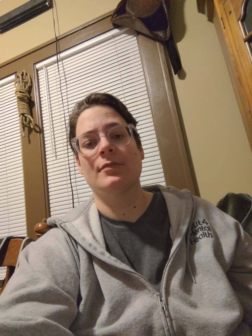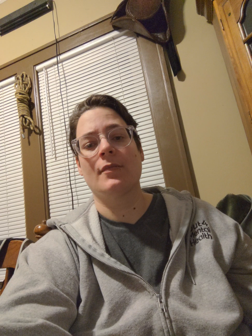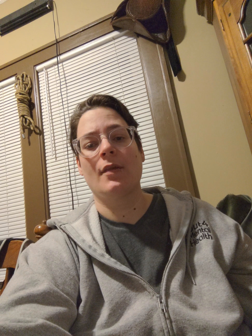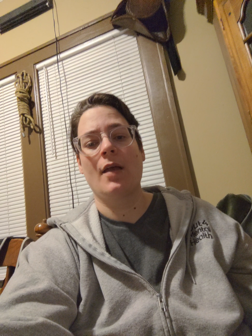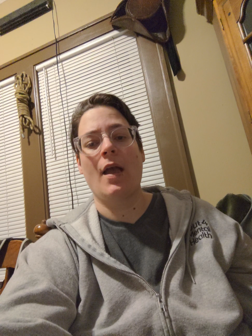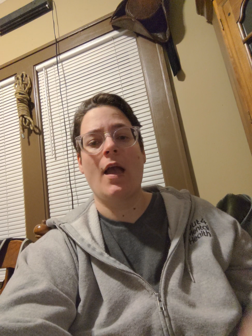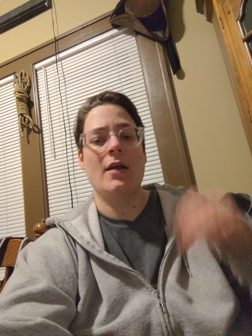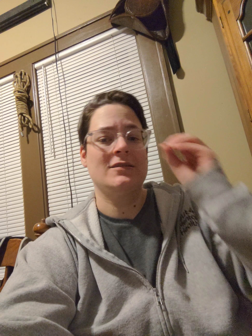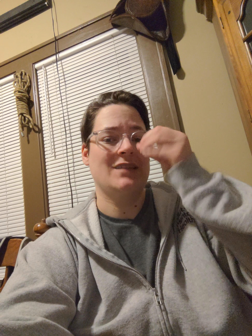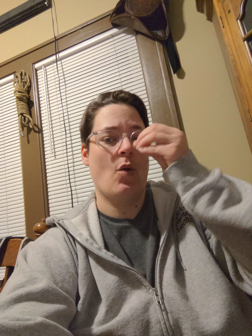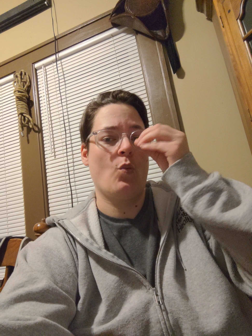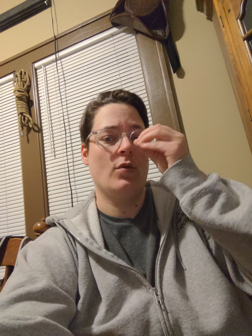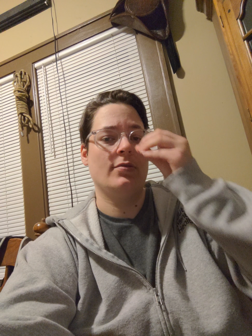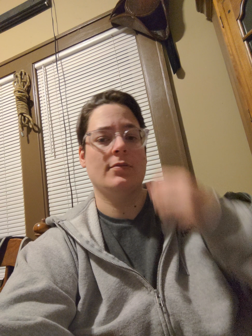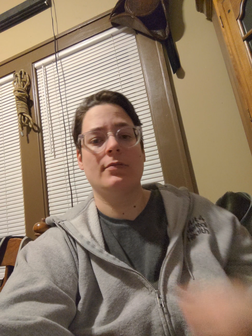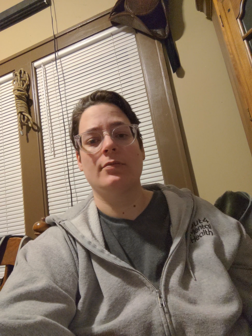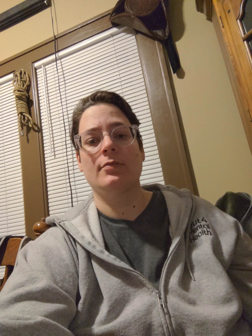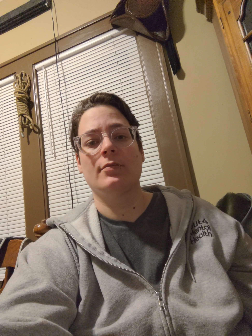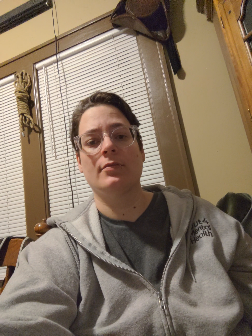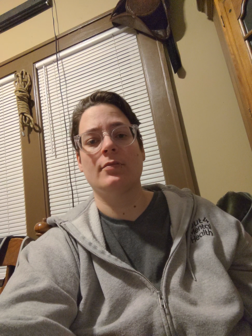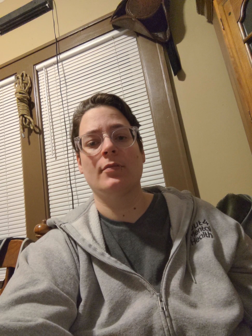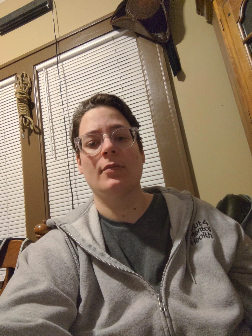owl